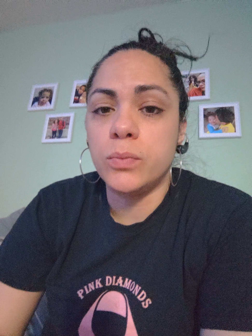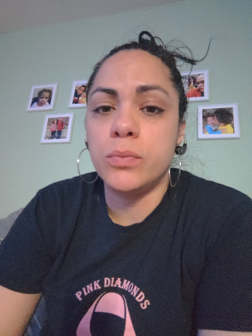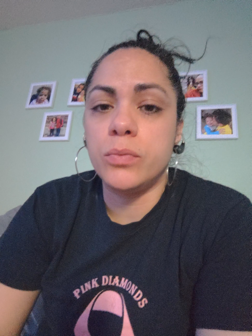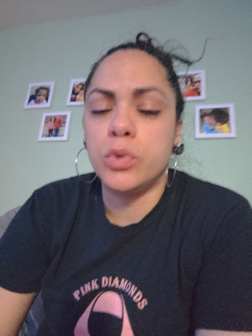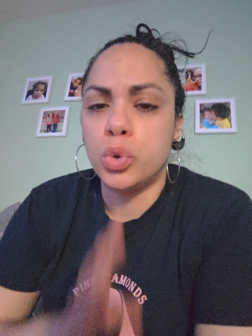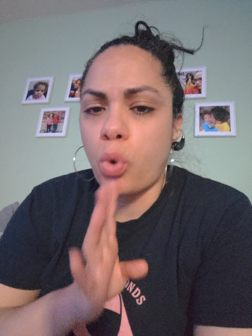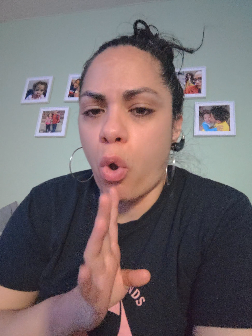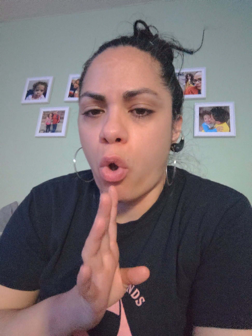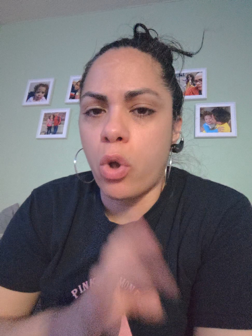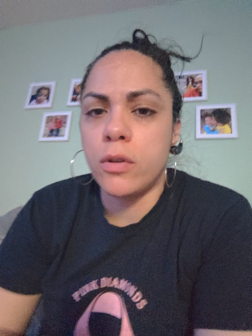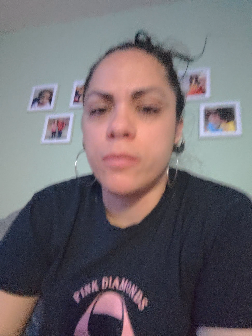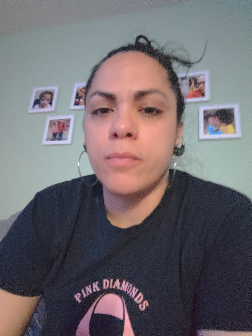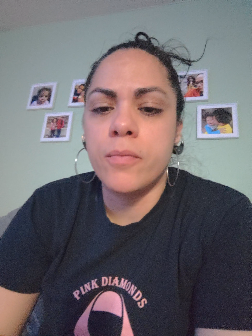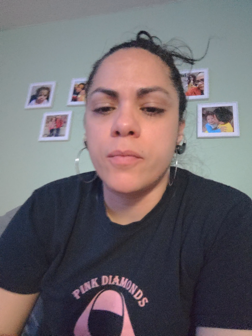talk